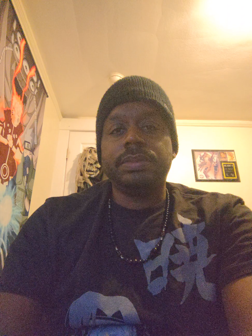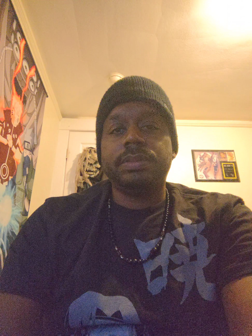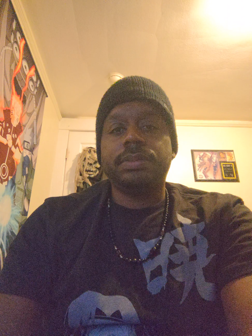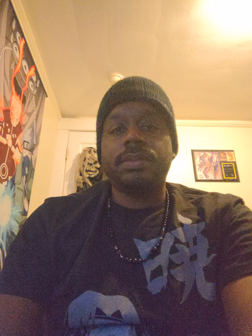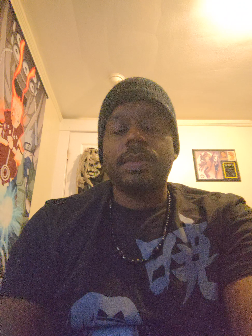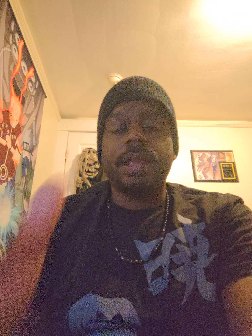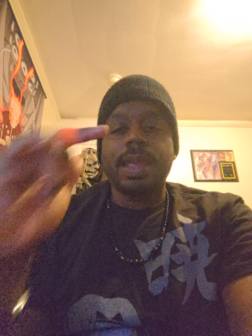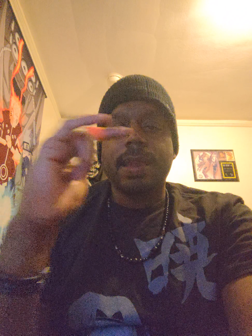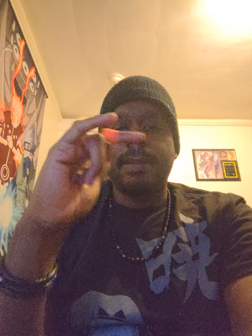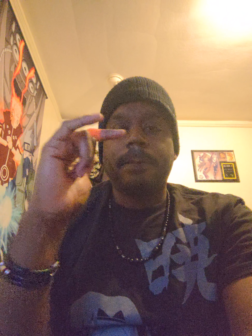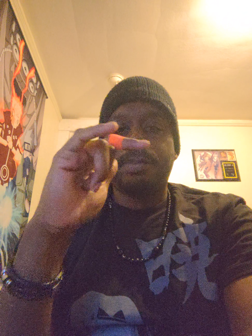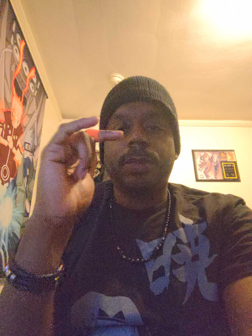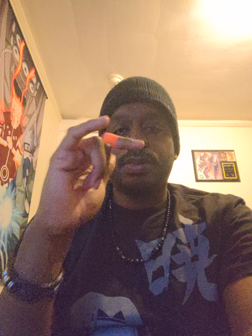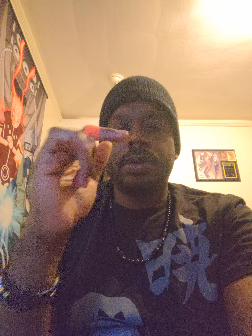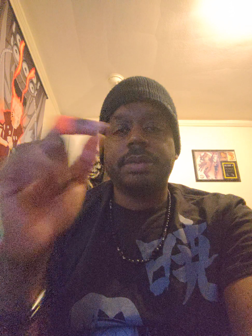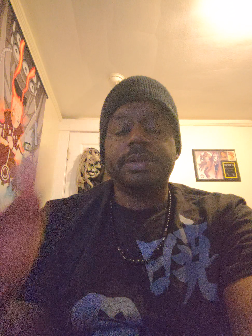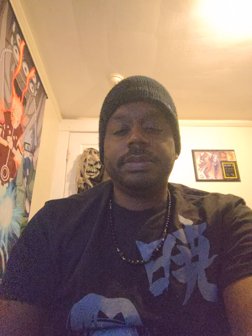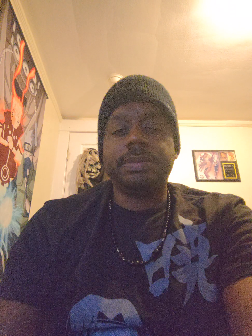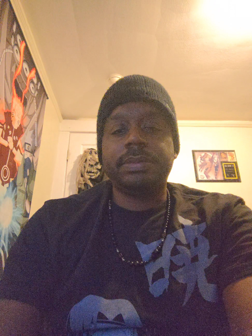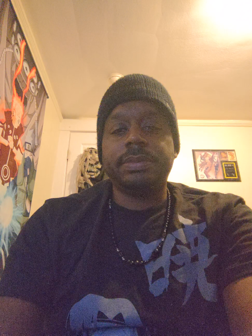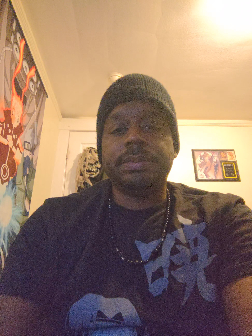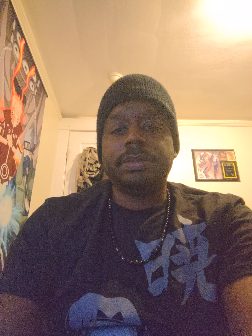airplane